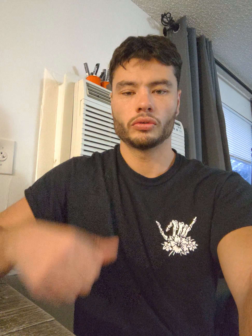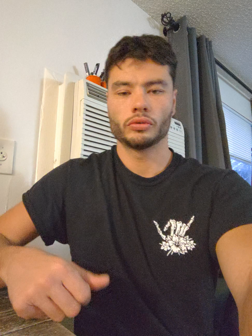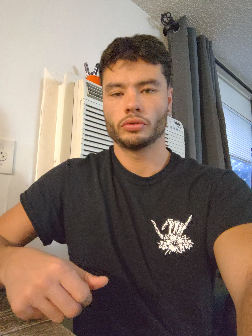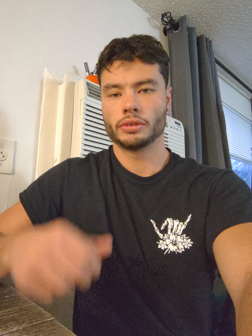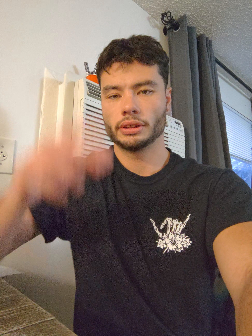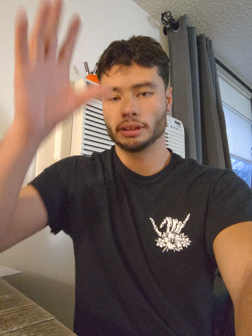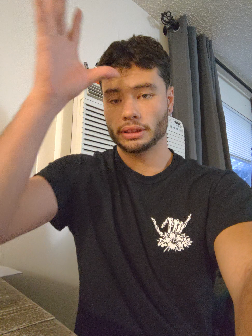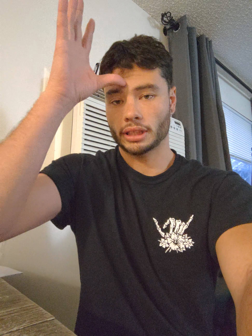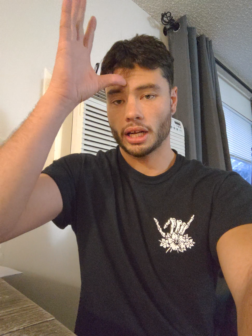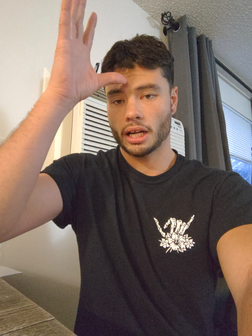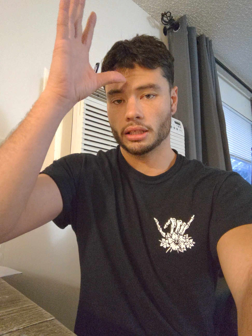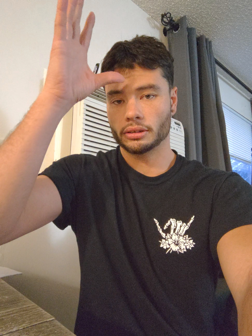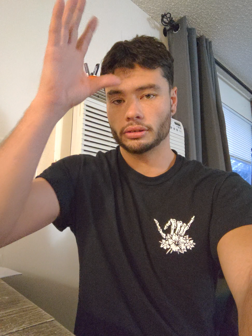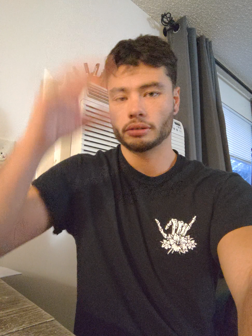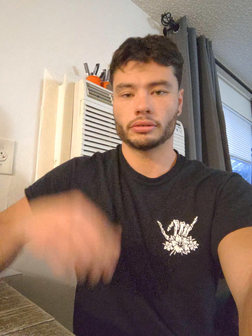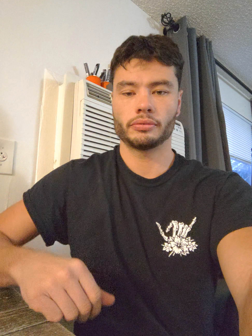dad